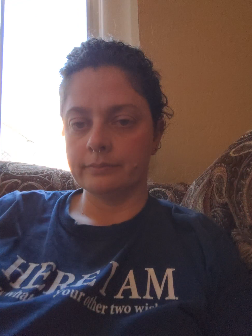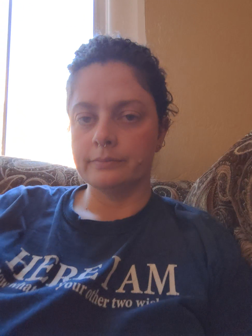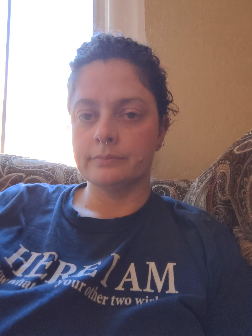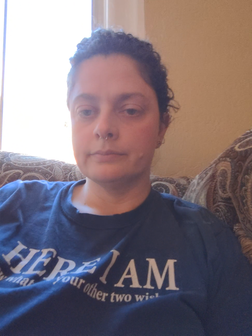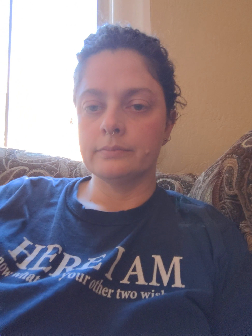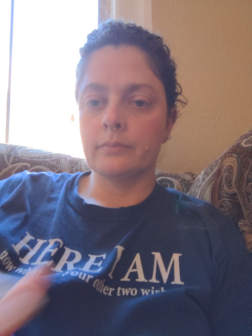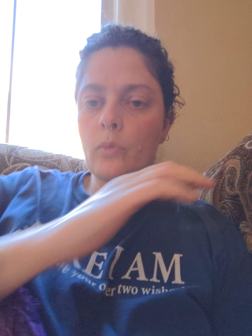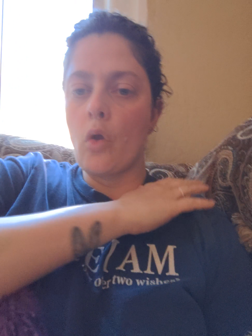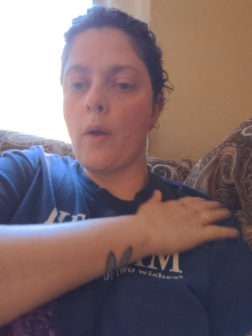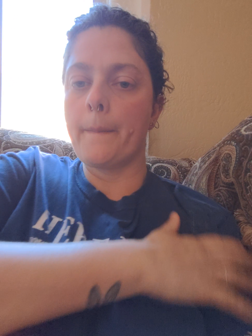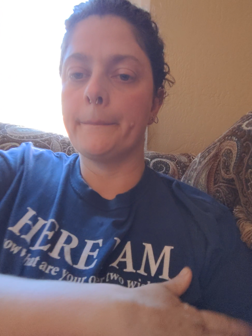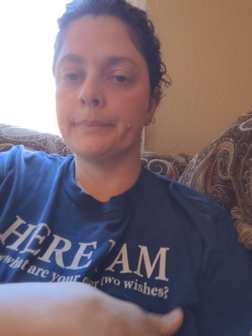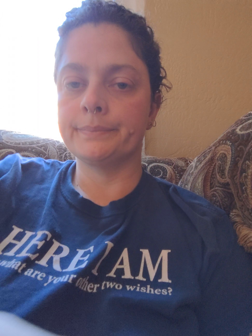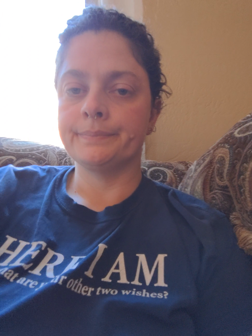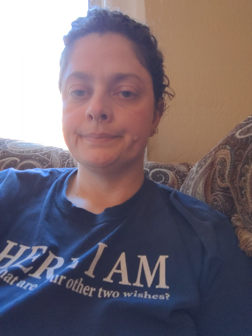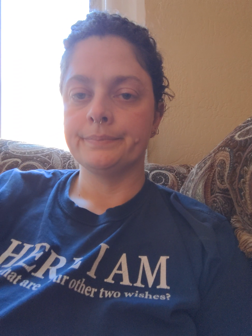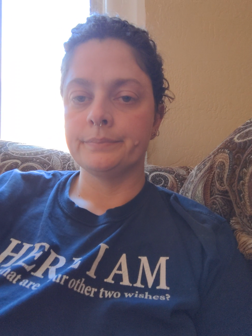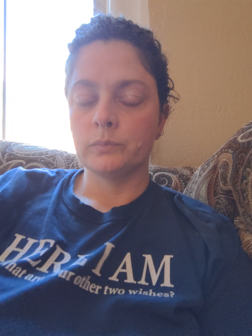arm